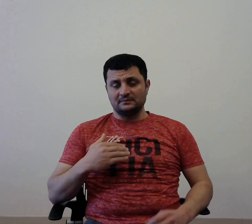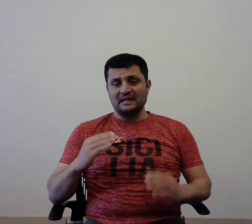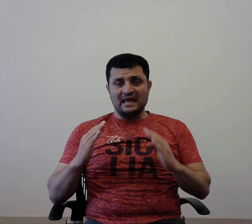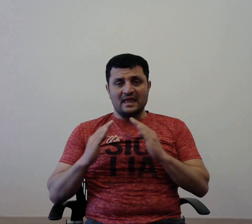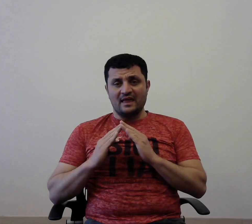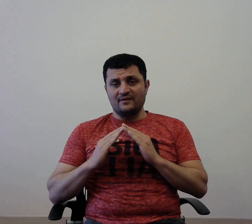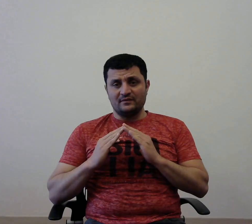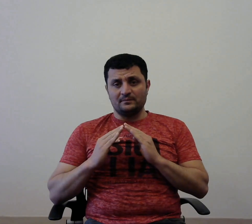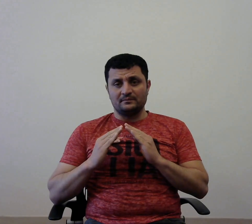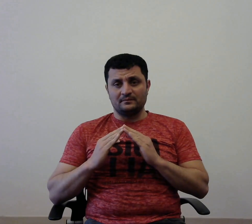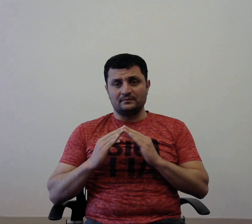ev